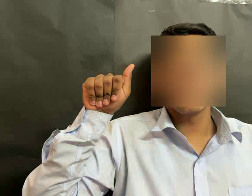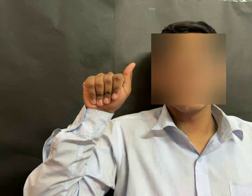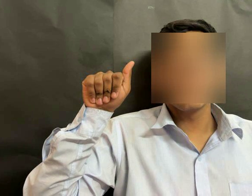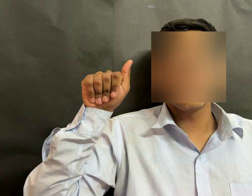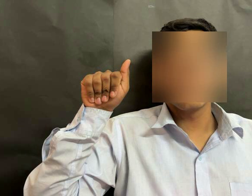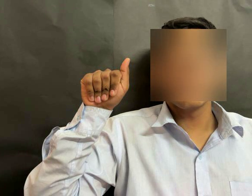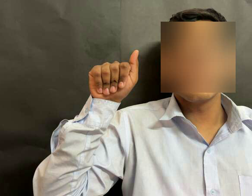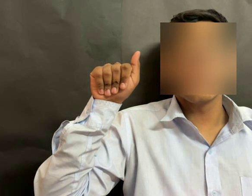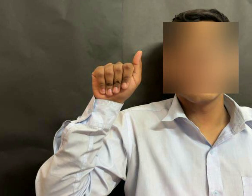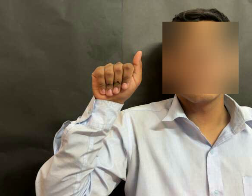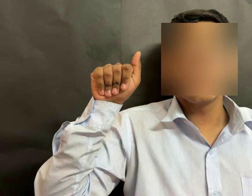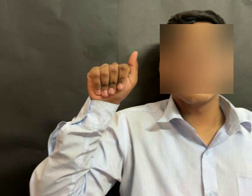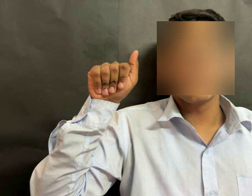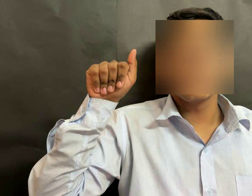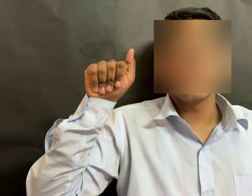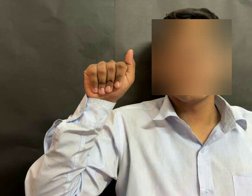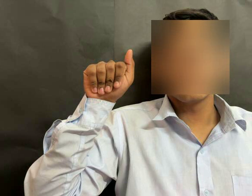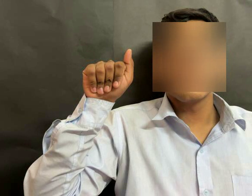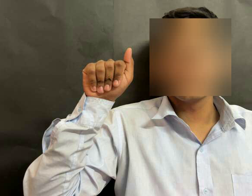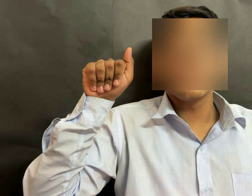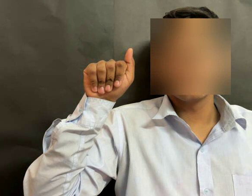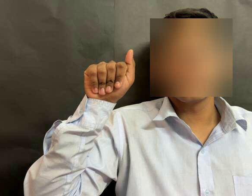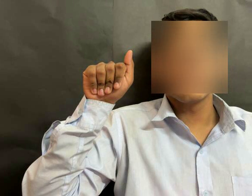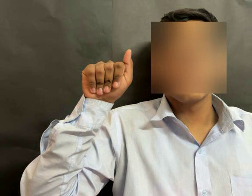A